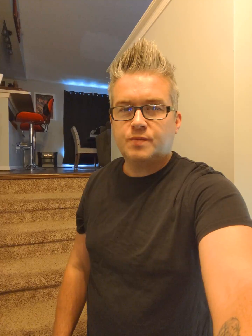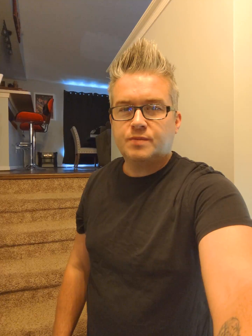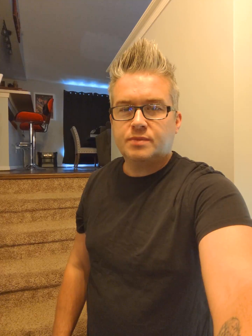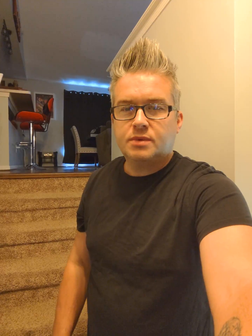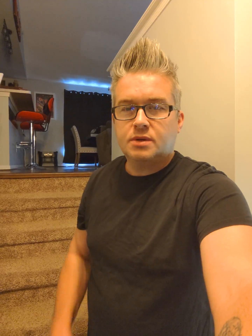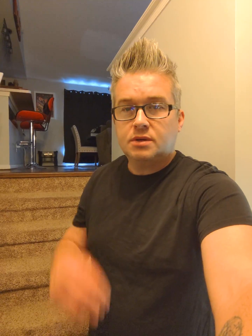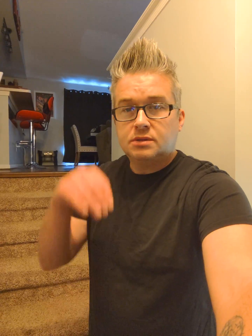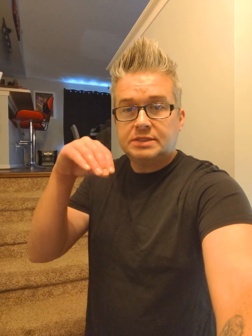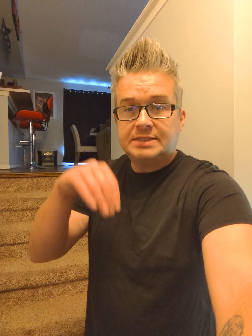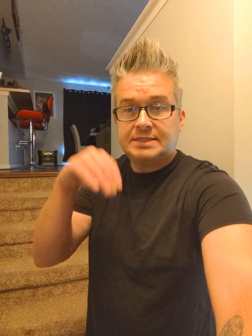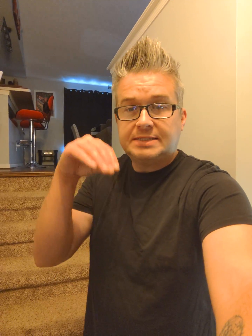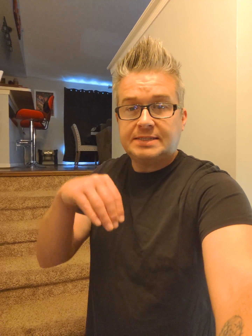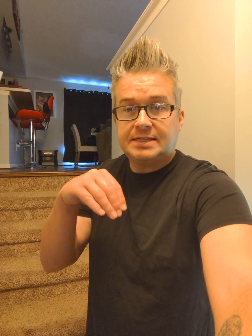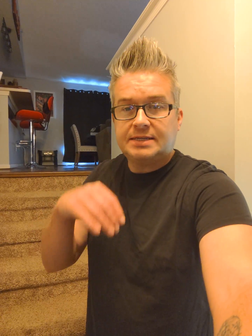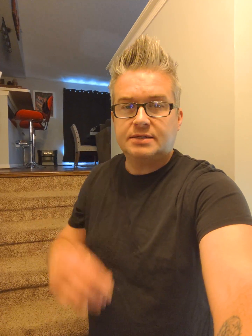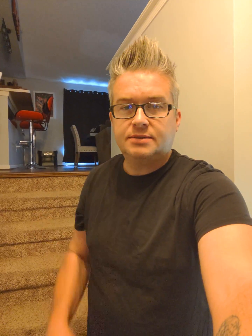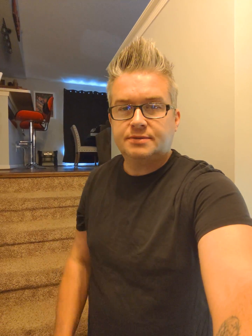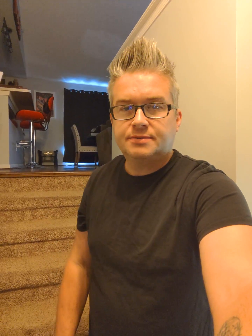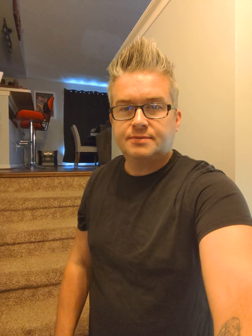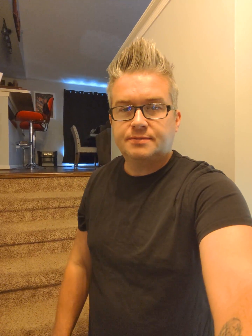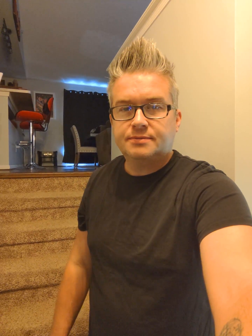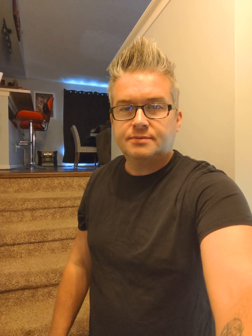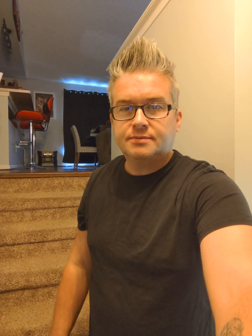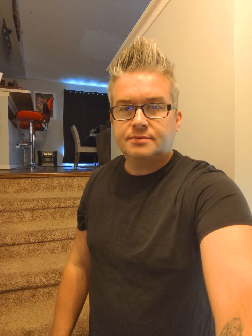inside